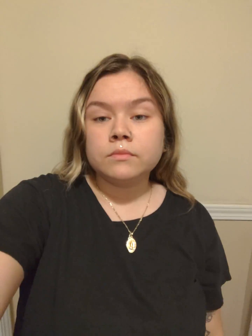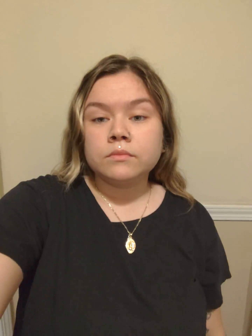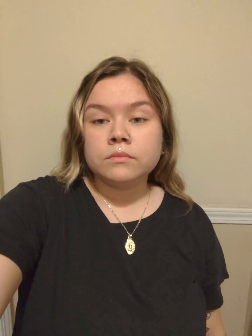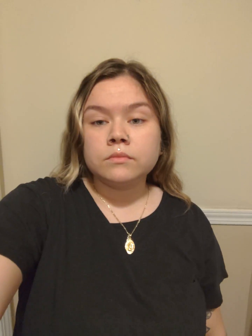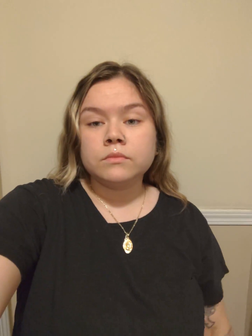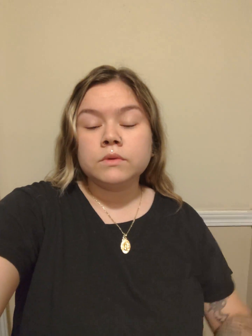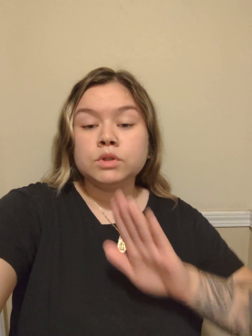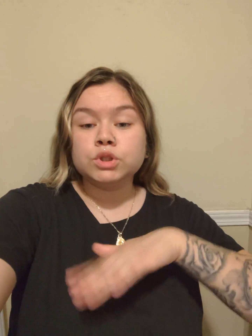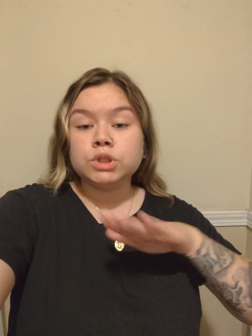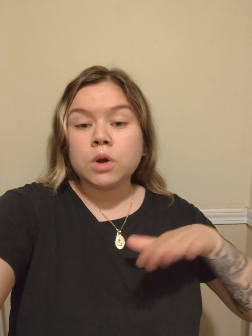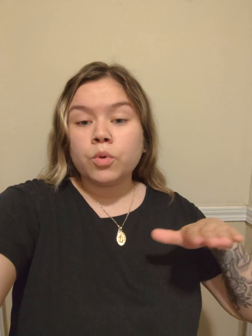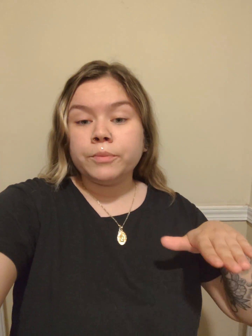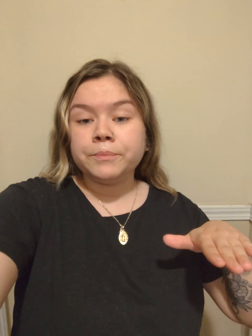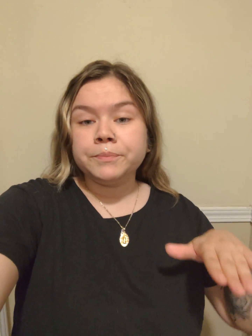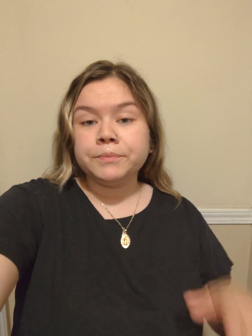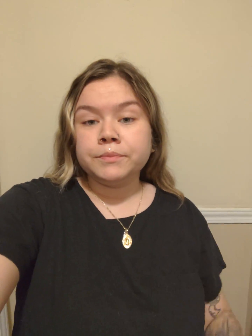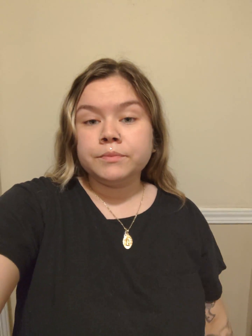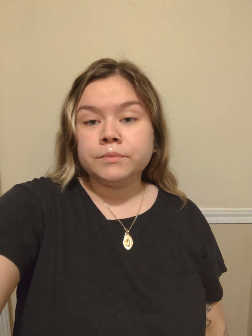children